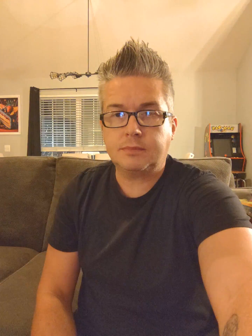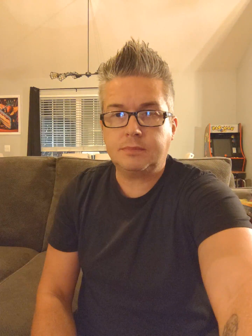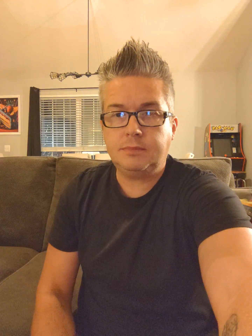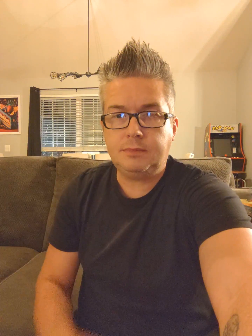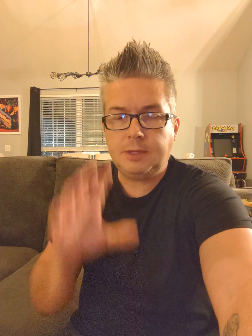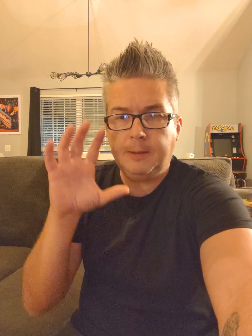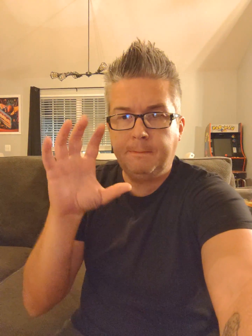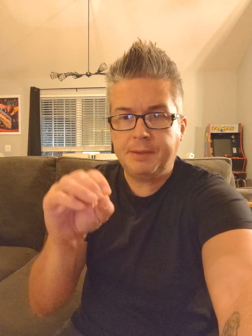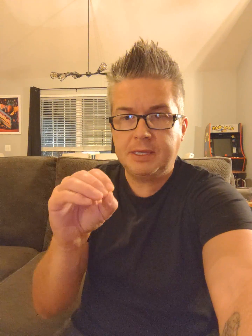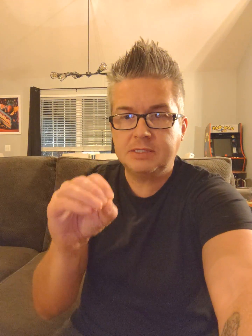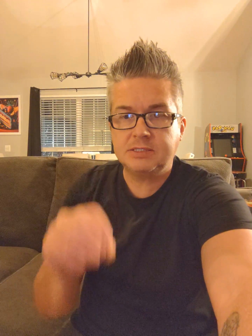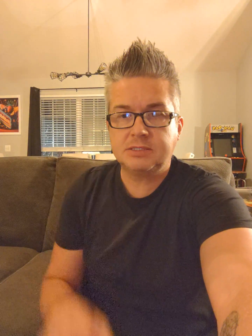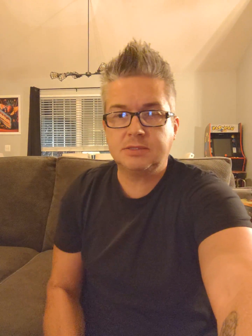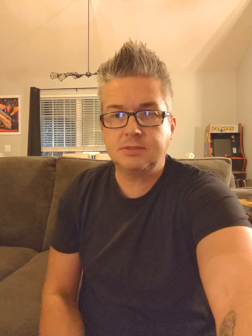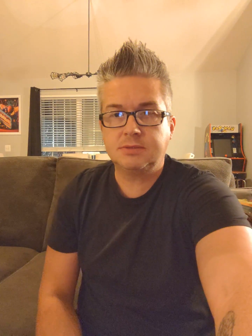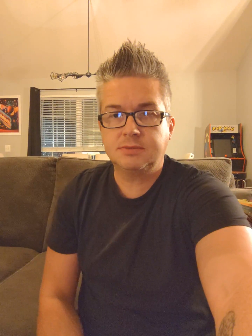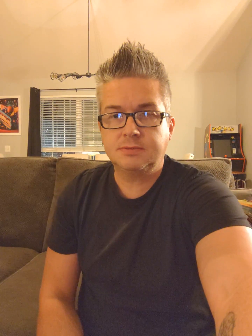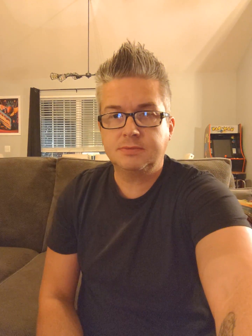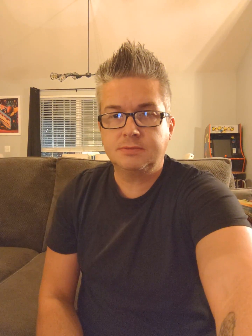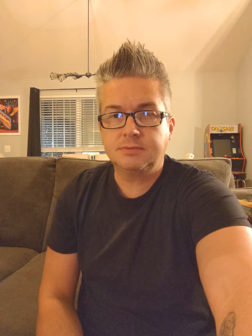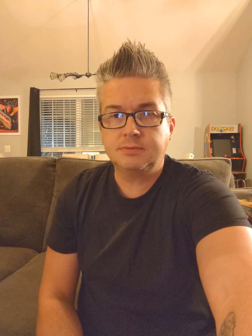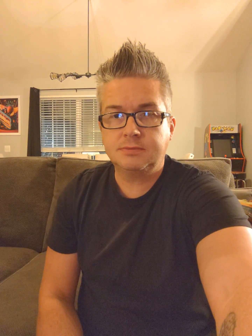bite